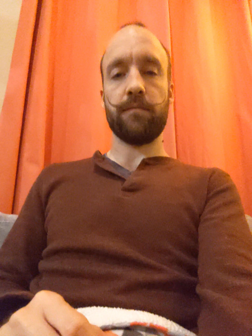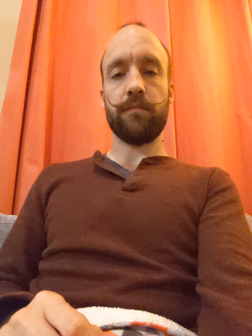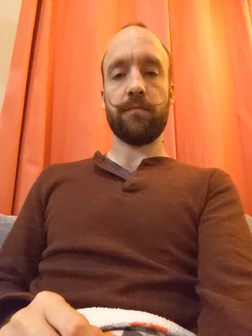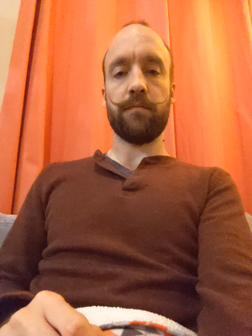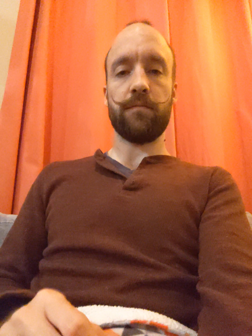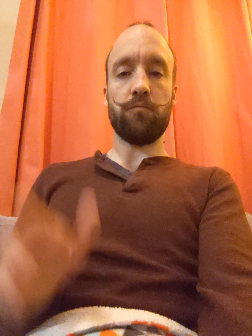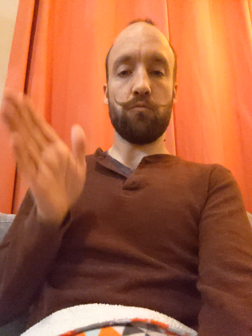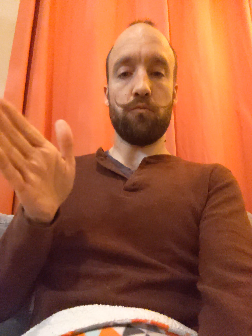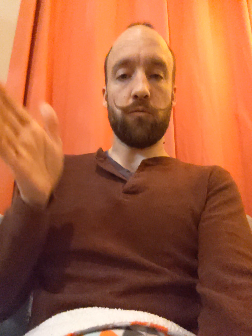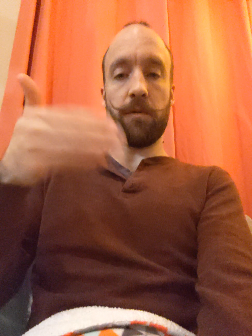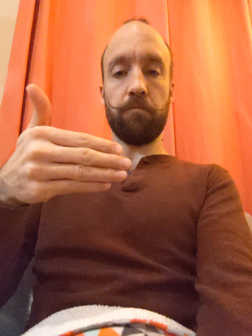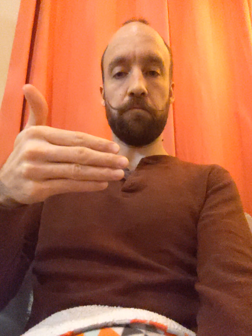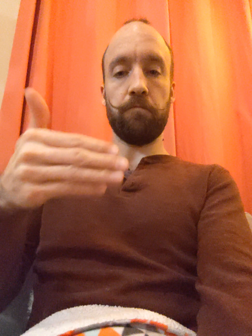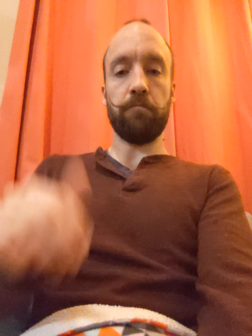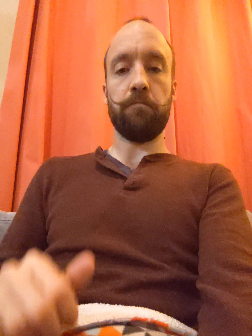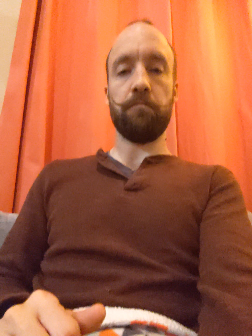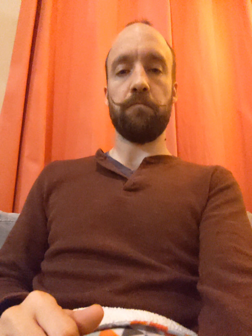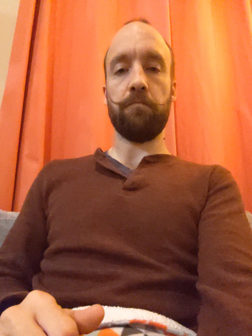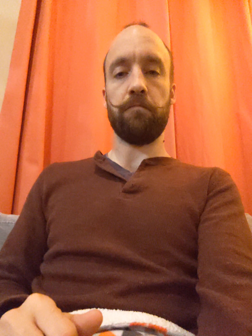room